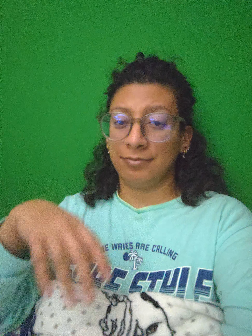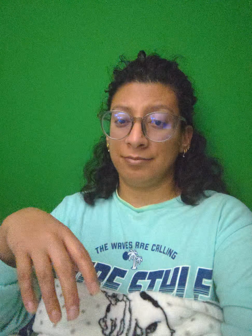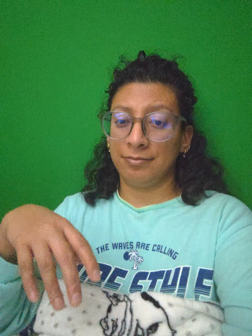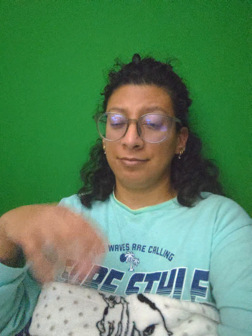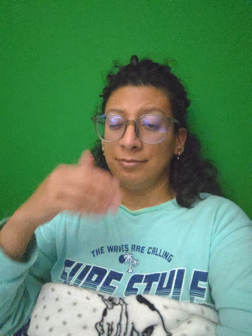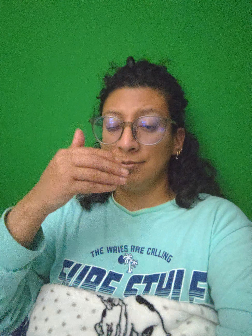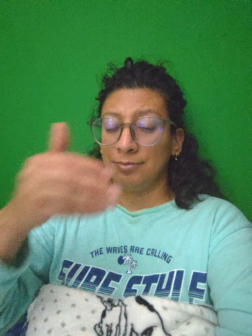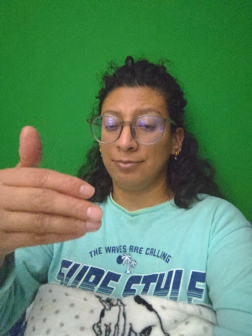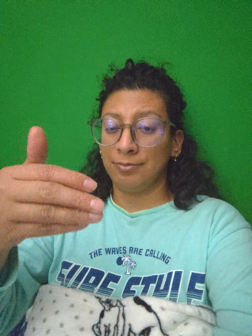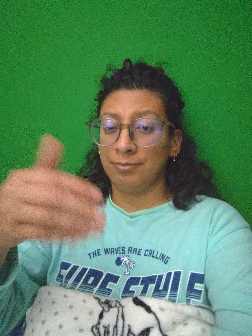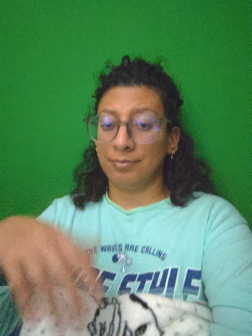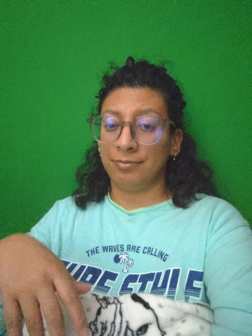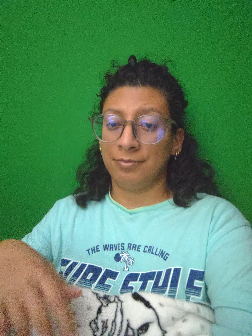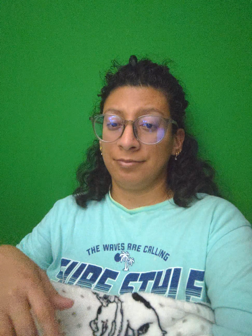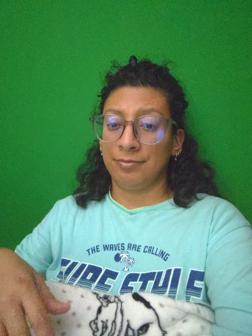close